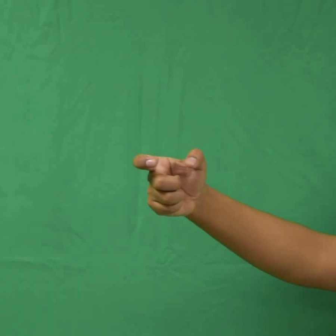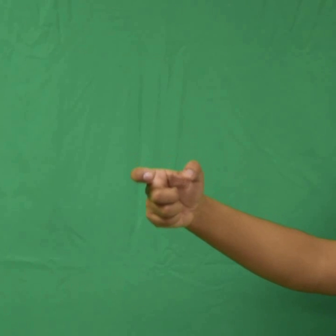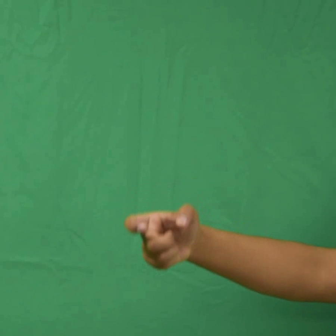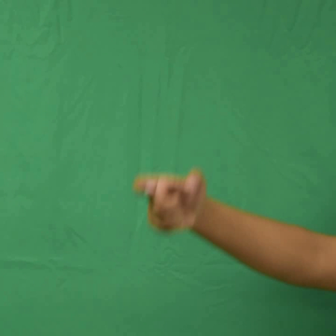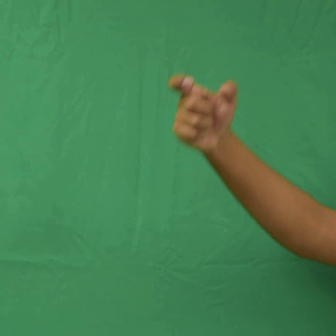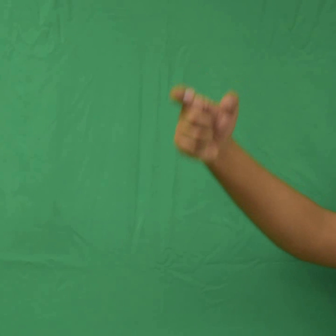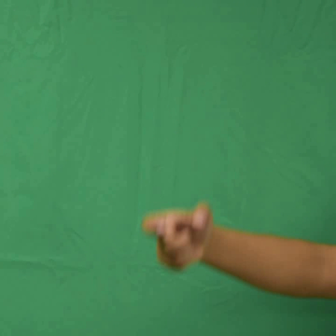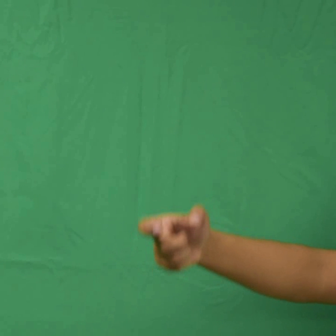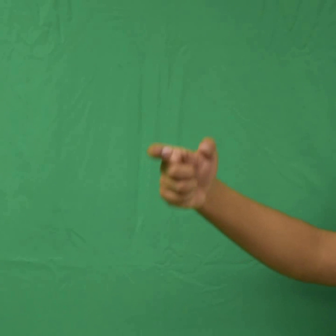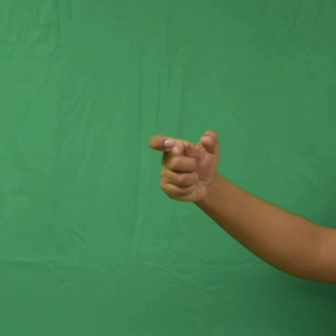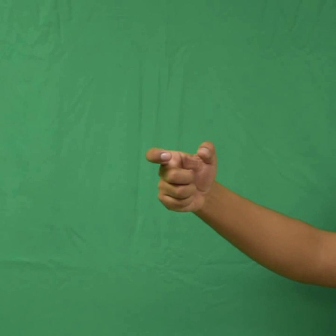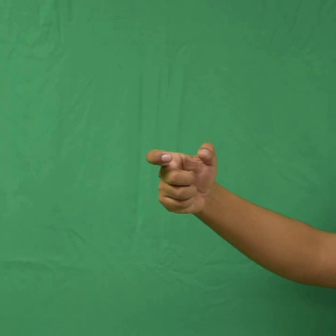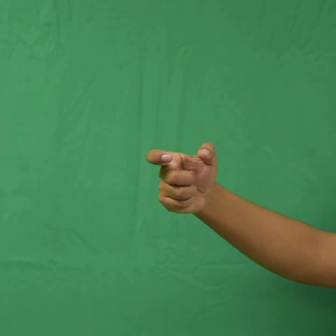Q